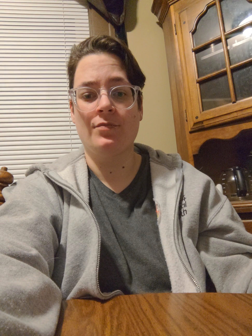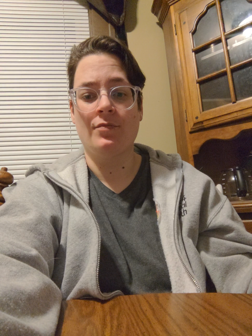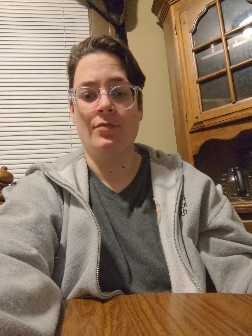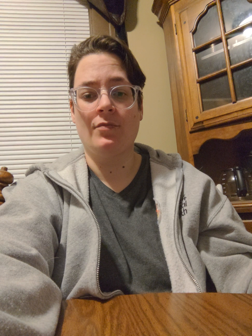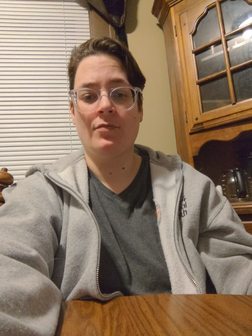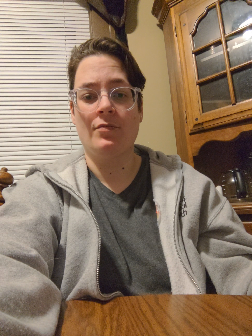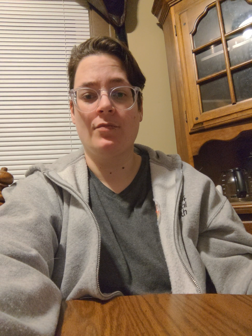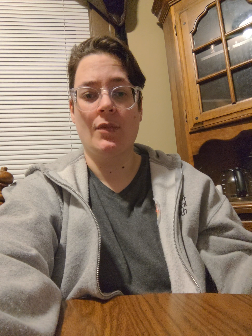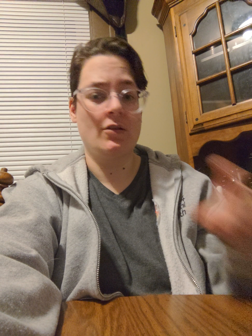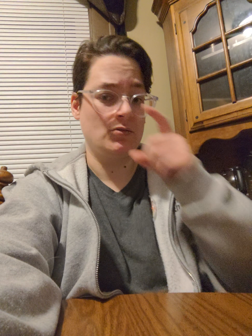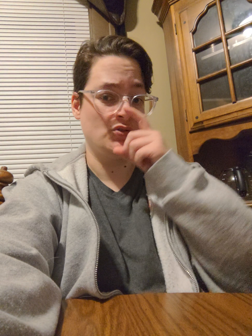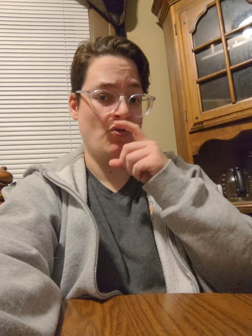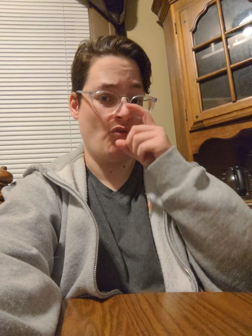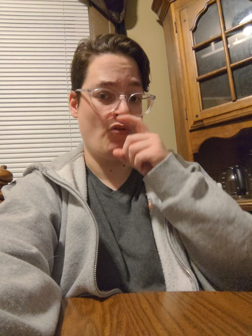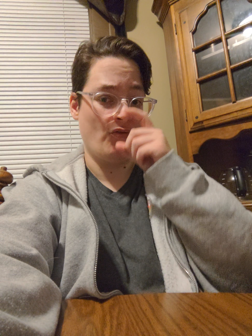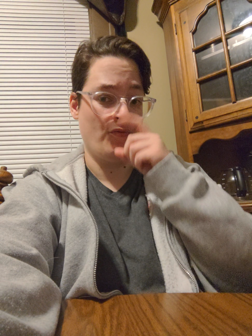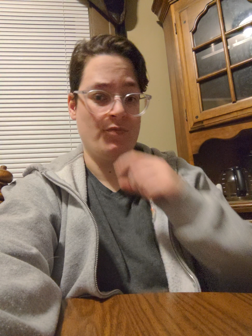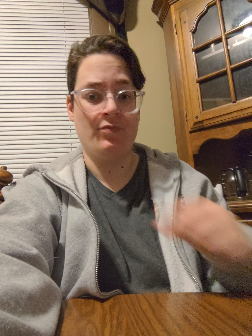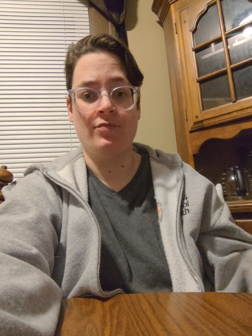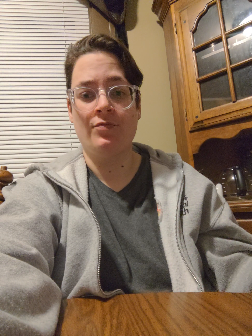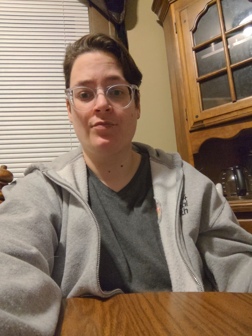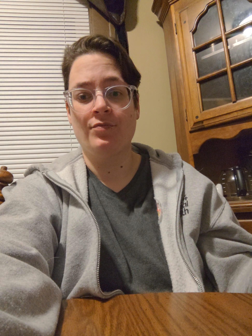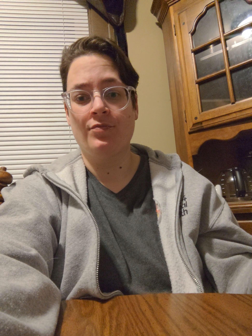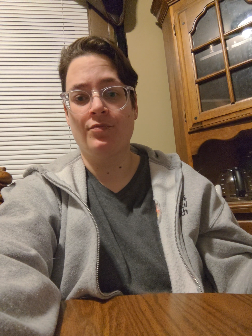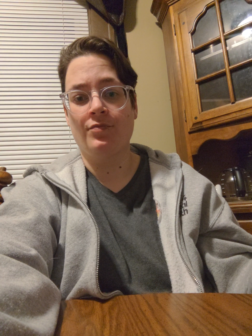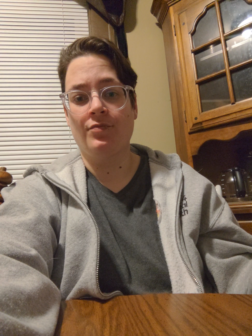doll